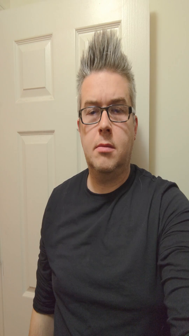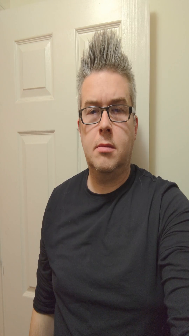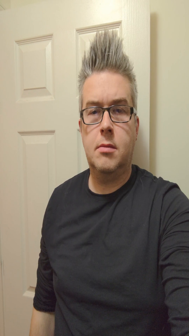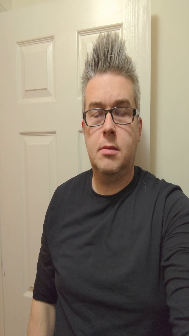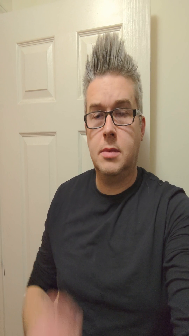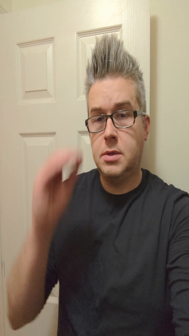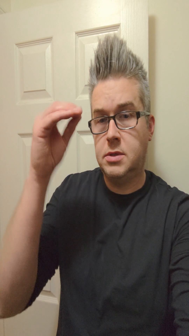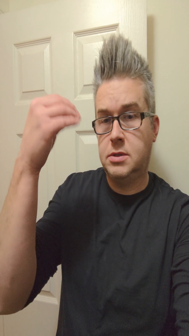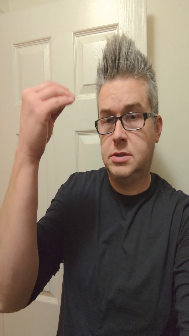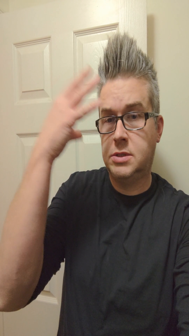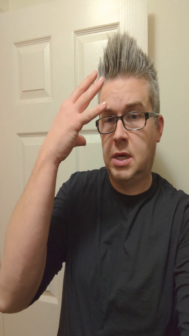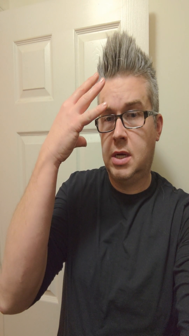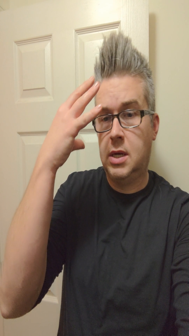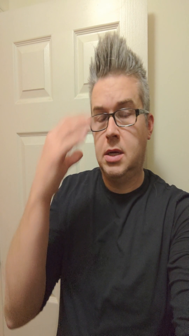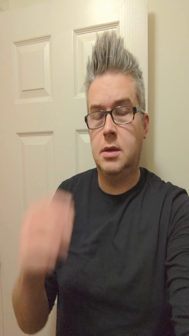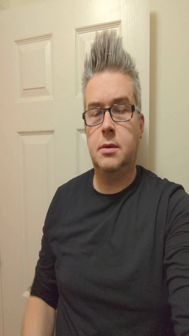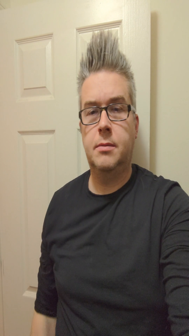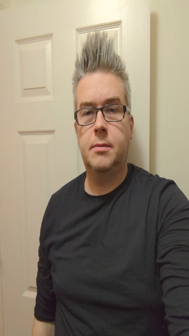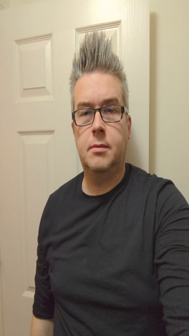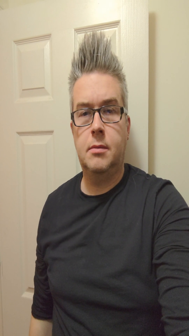sun